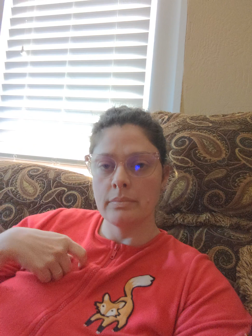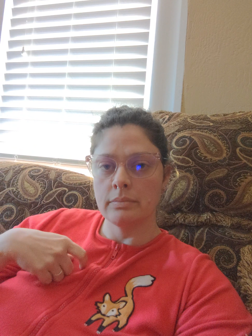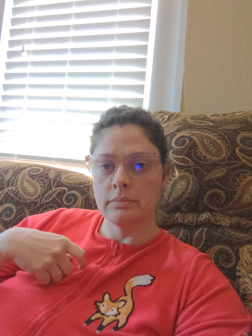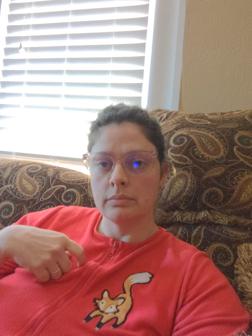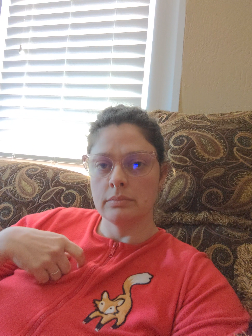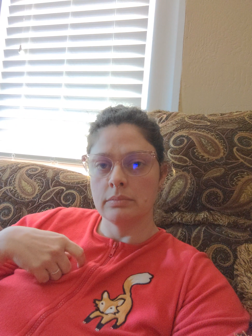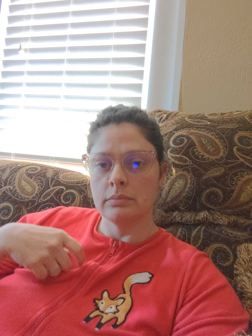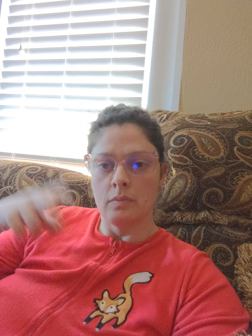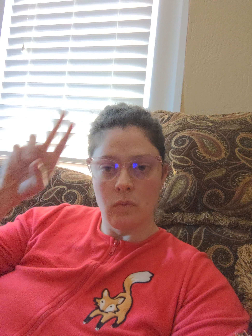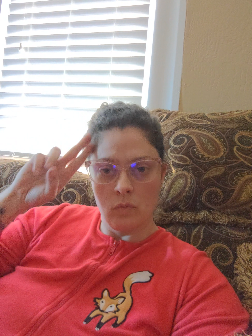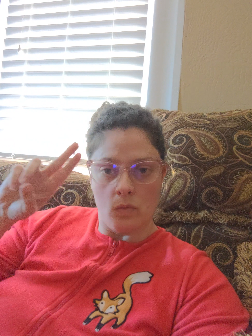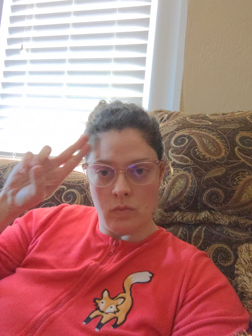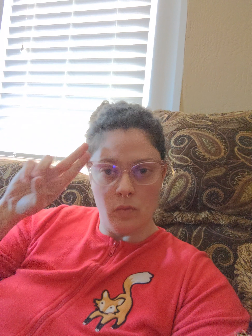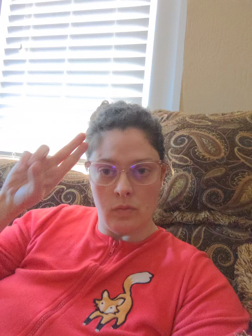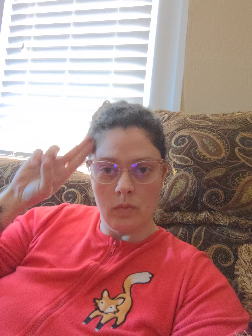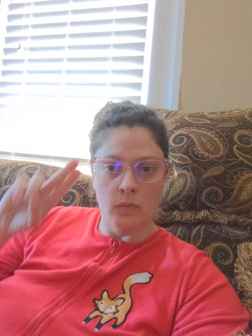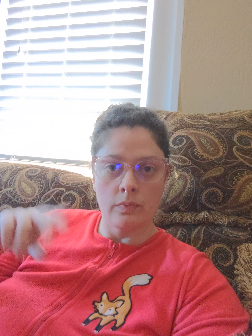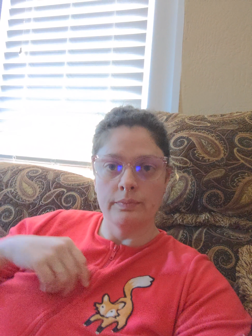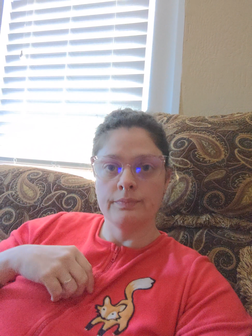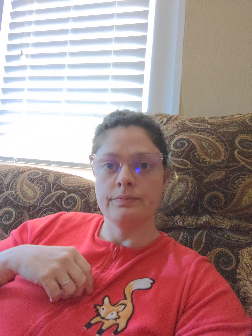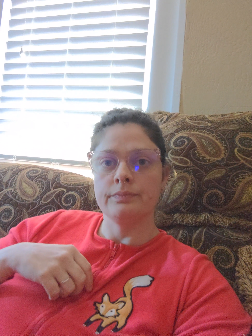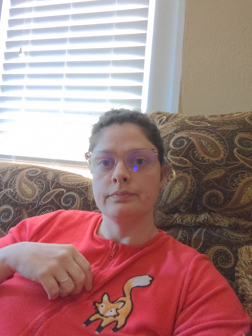uncle